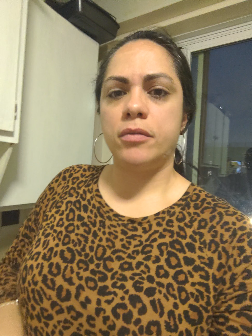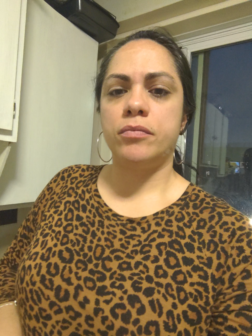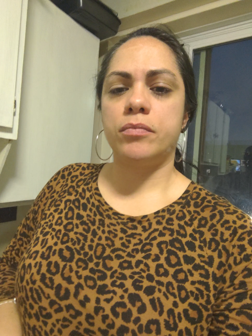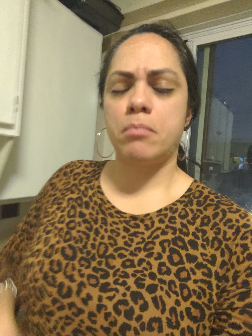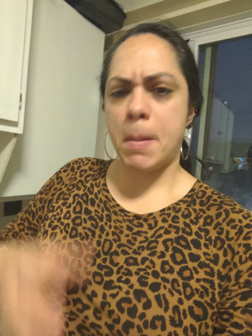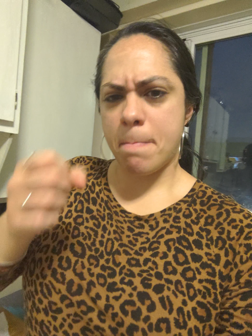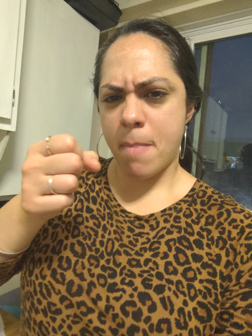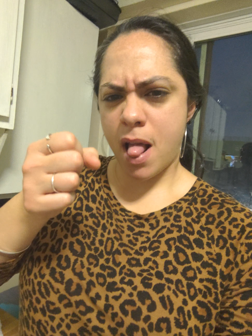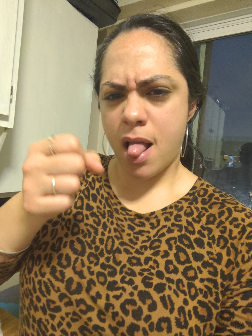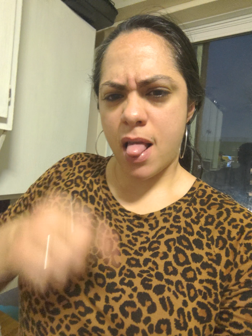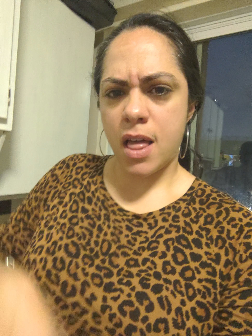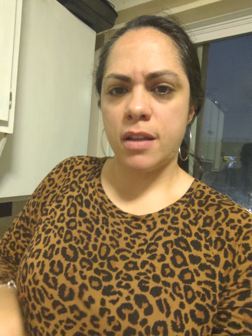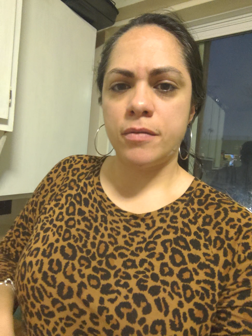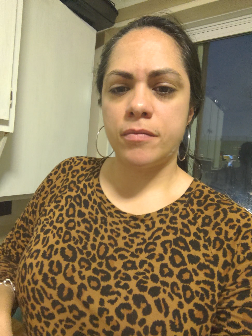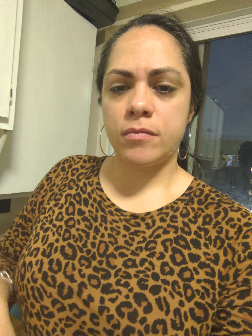milk